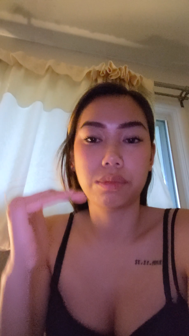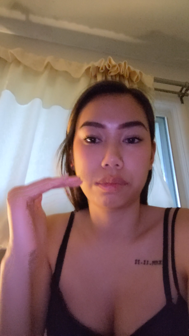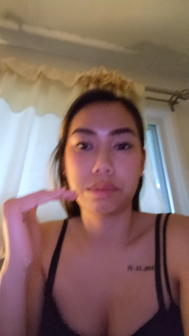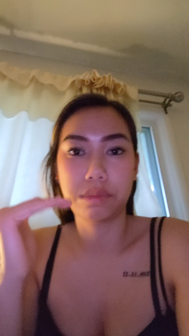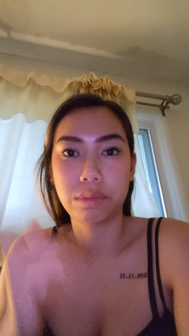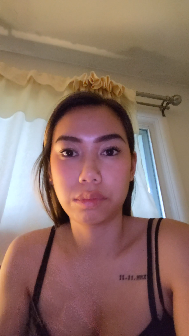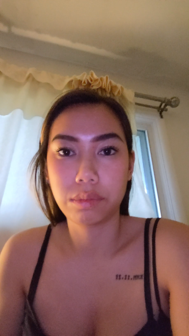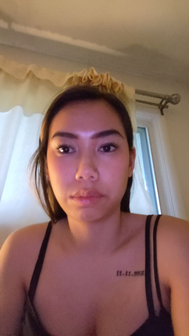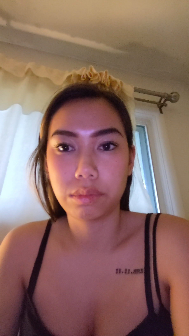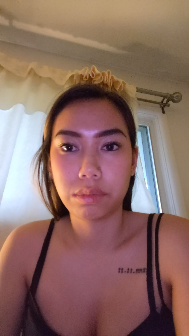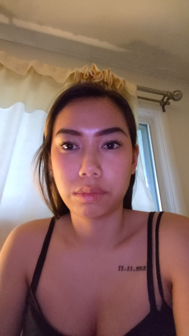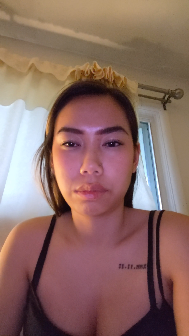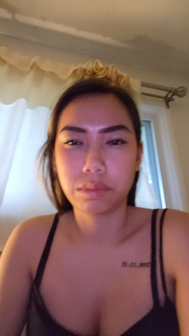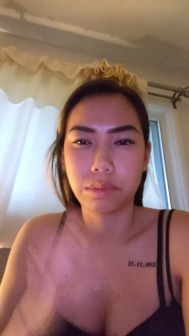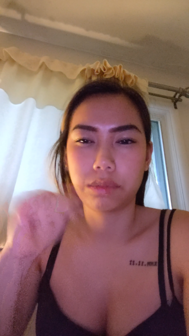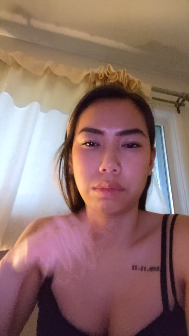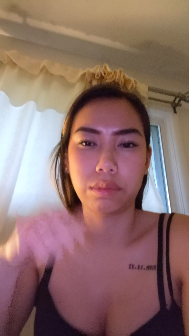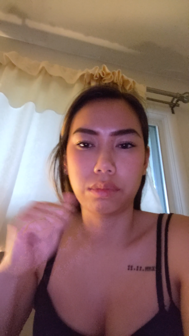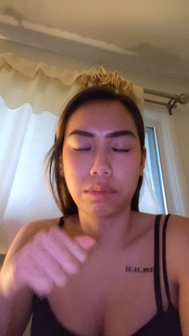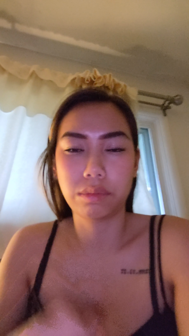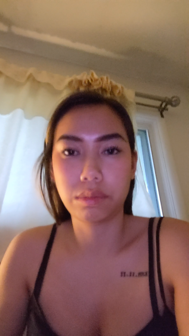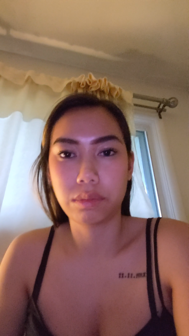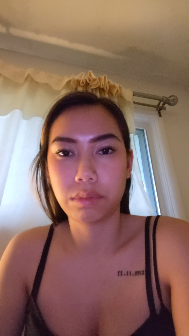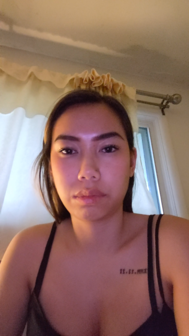rock